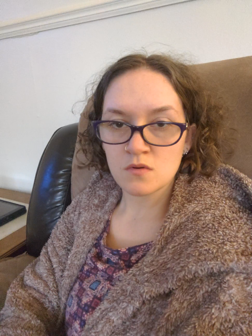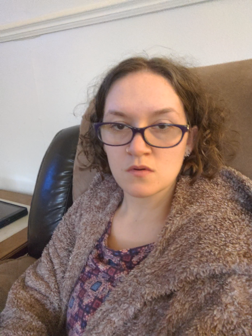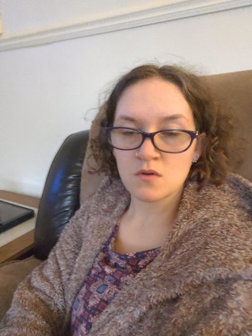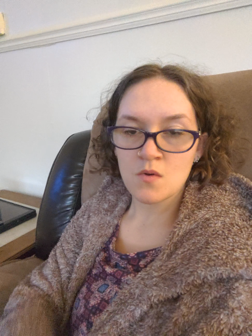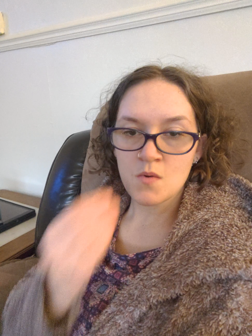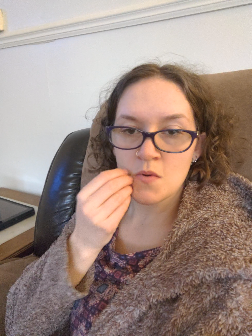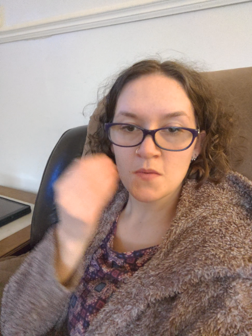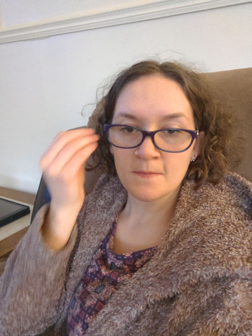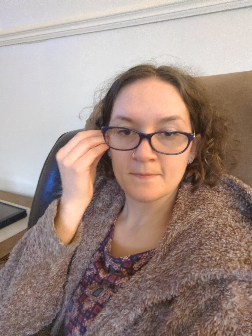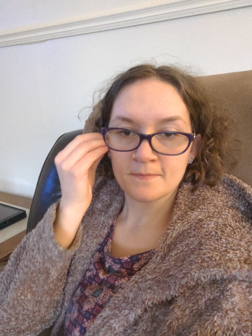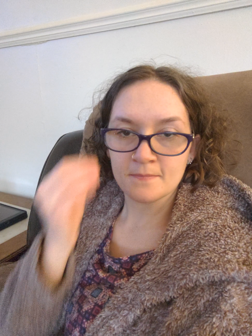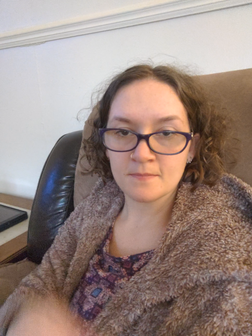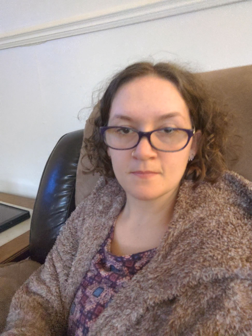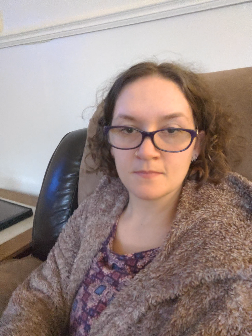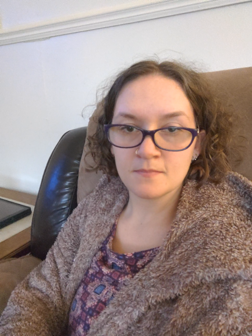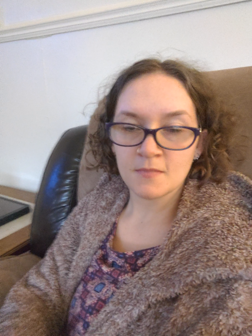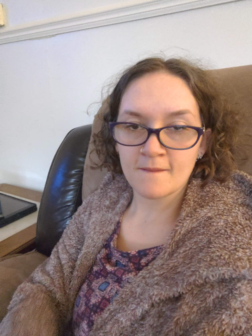home